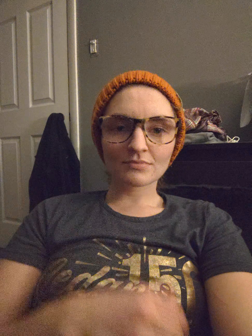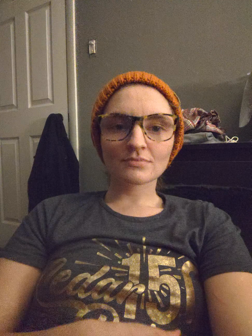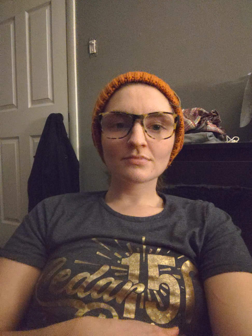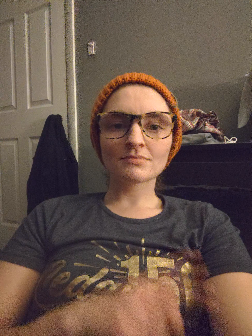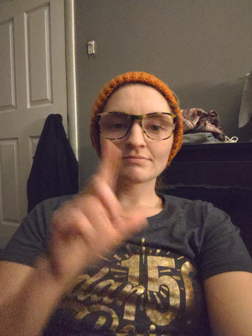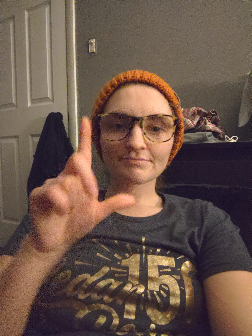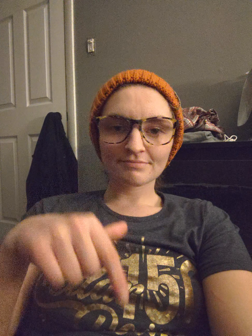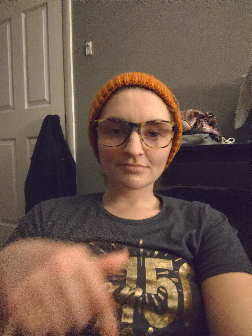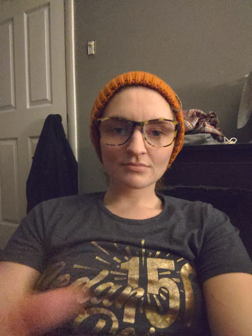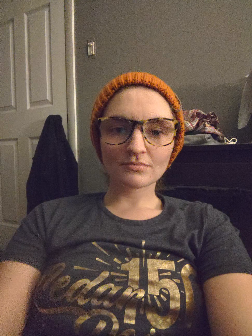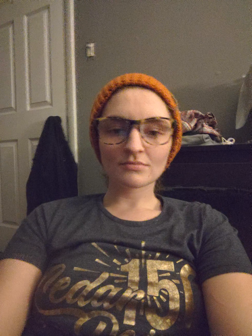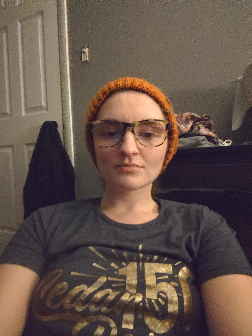later